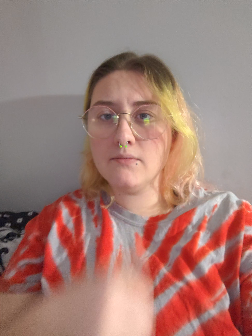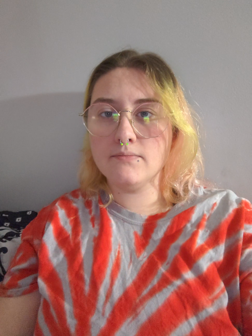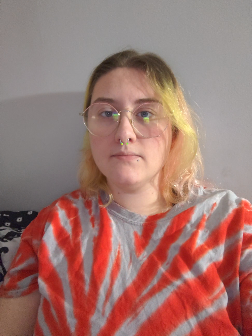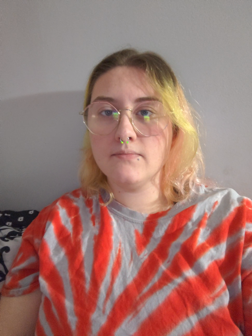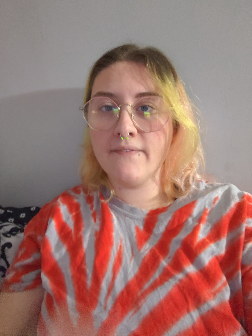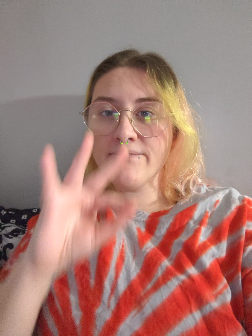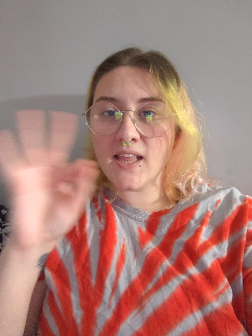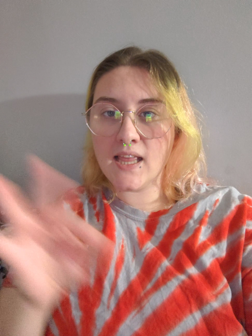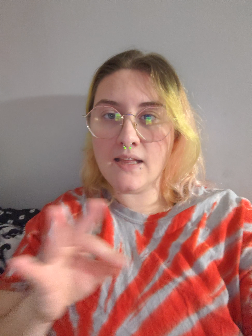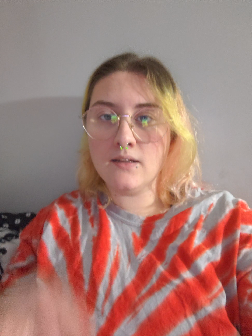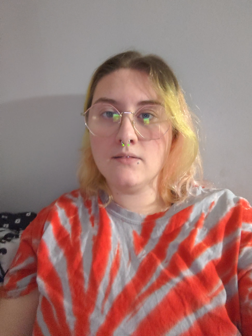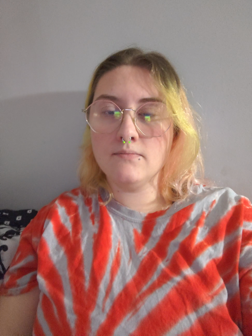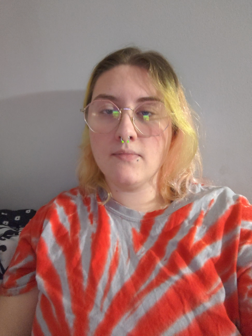feet